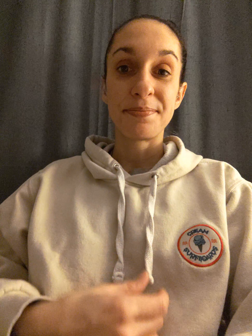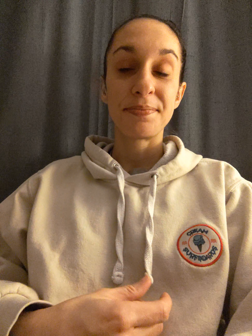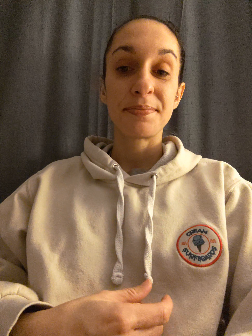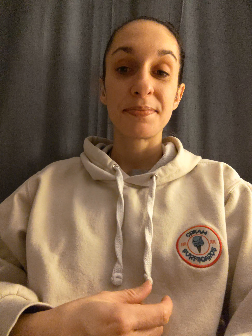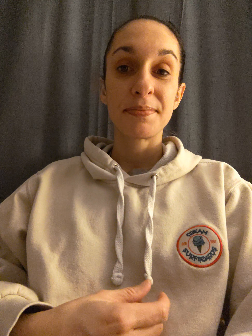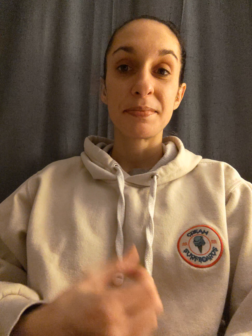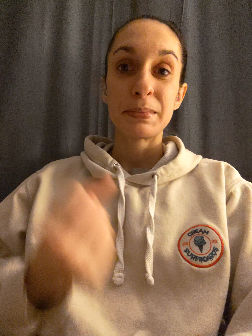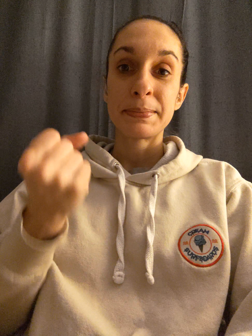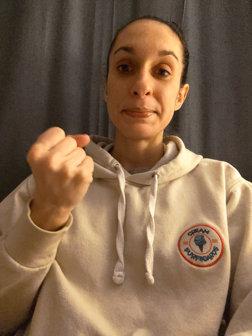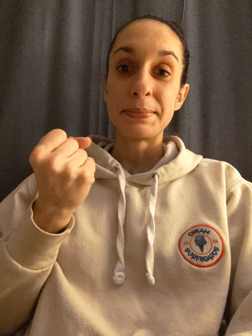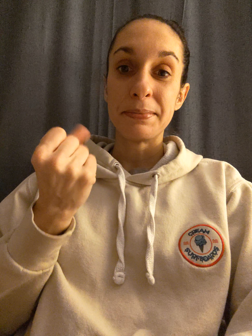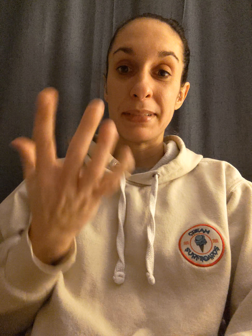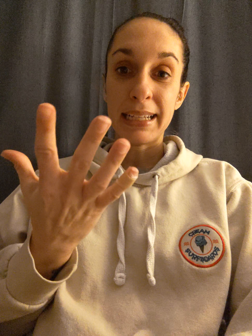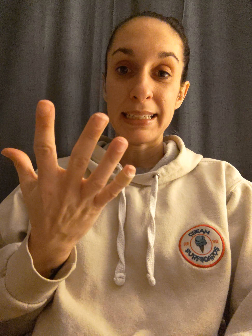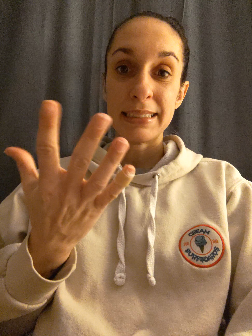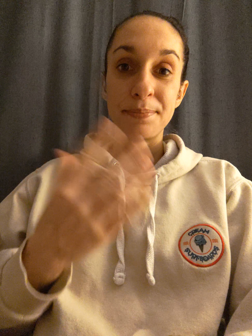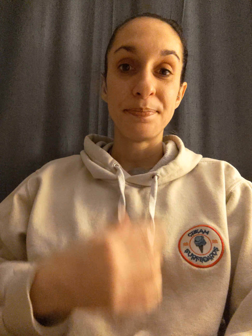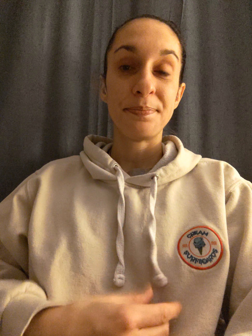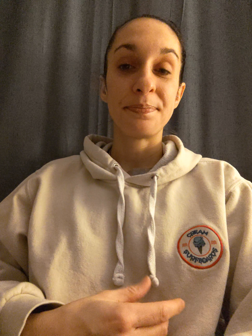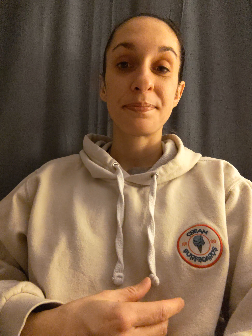many